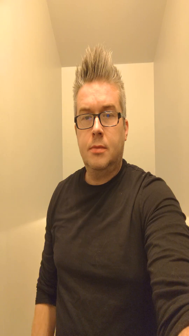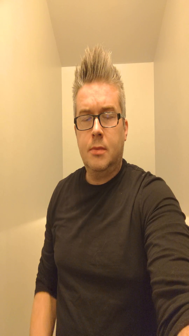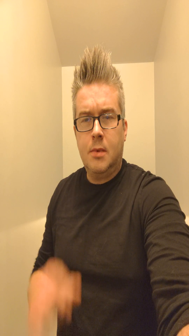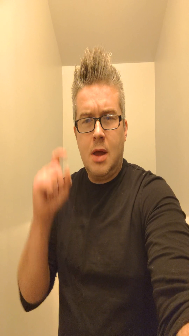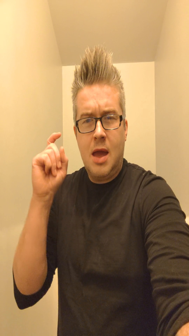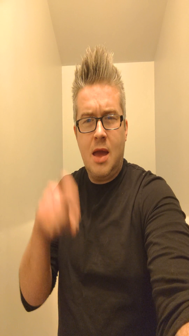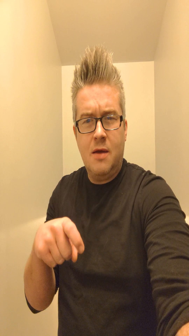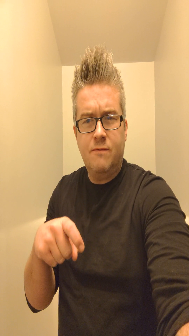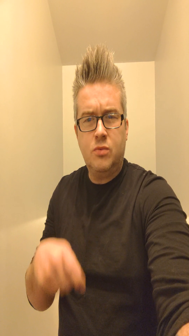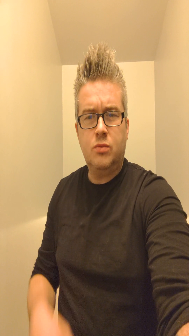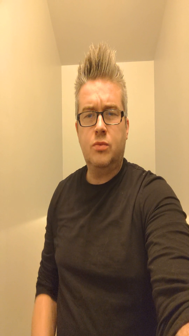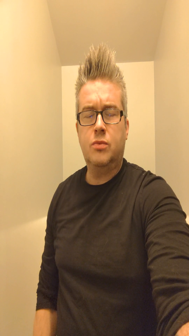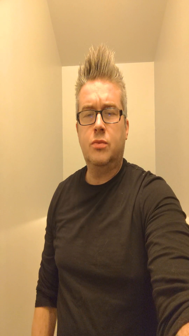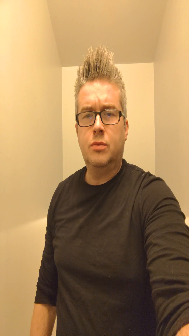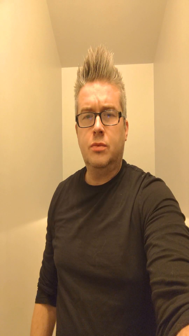have to